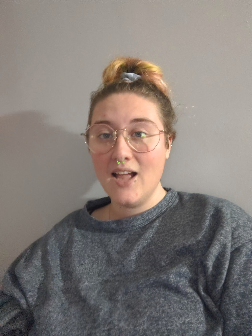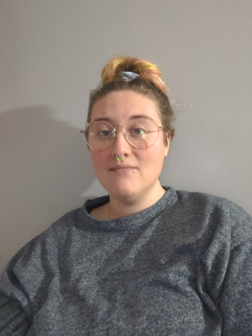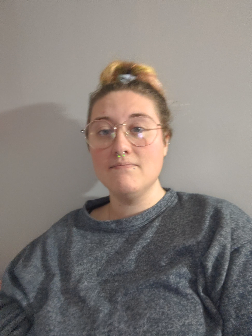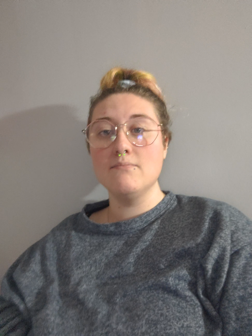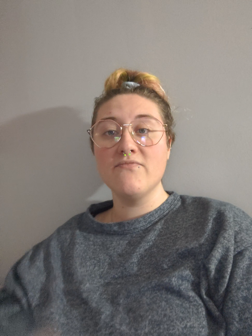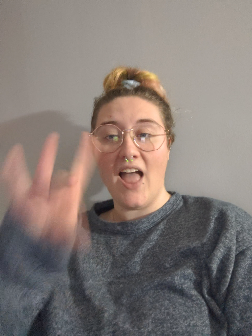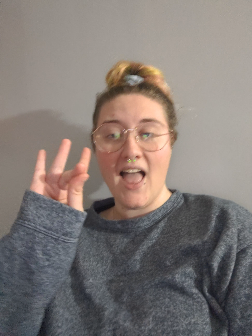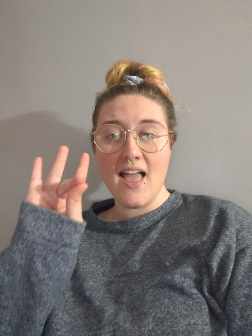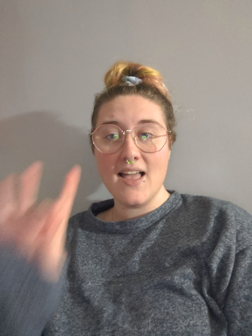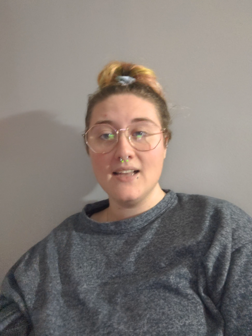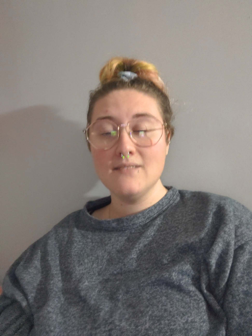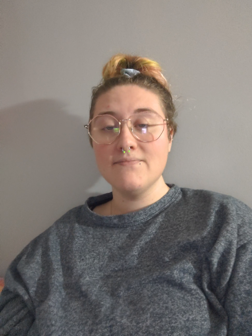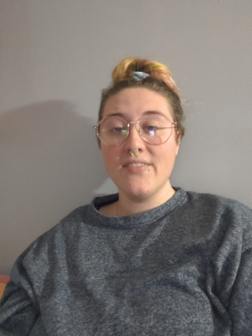find